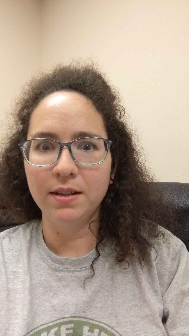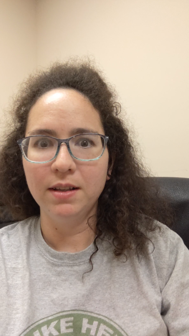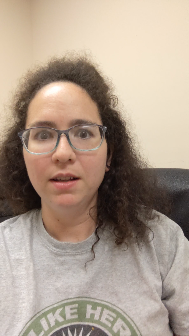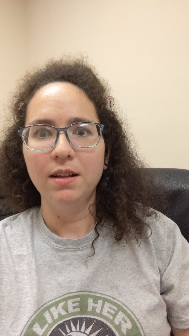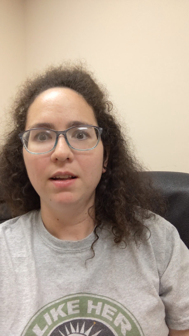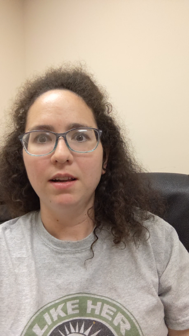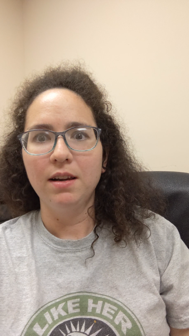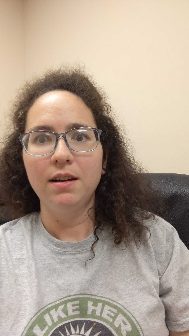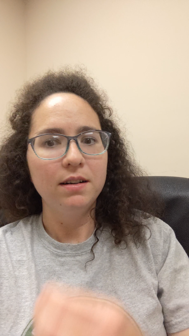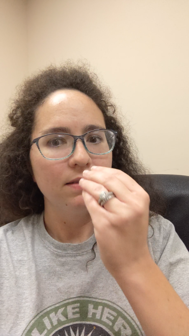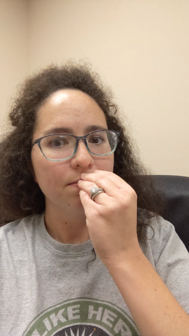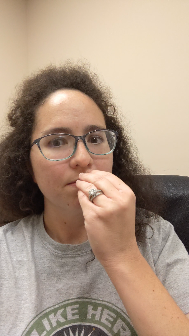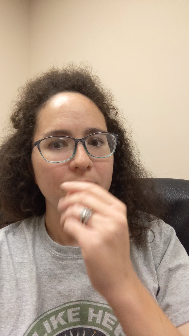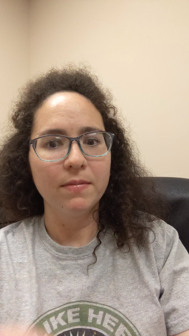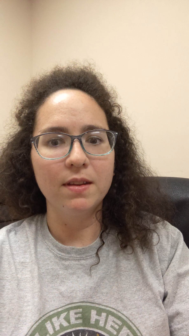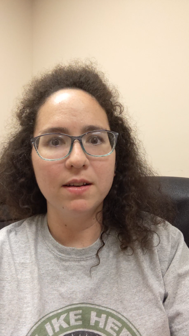eat